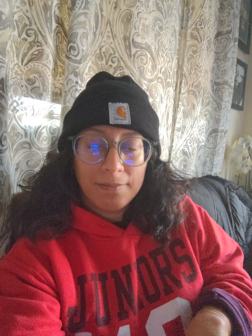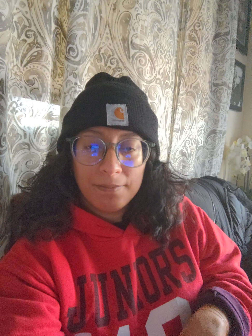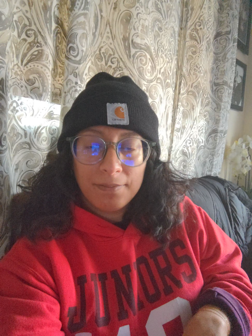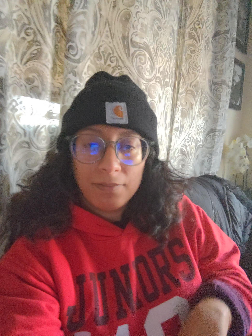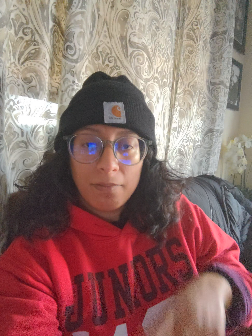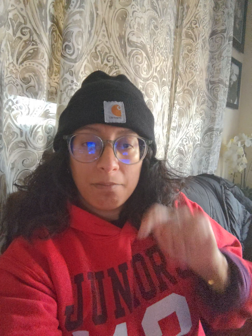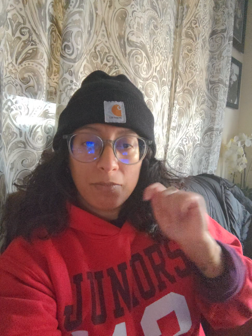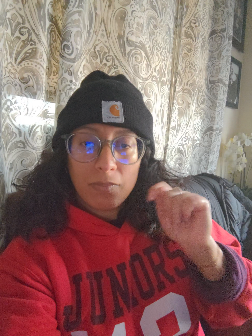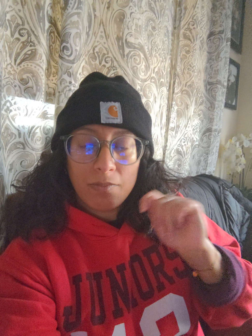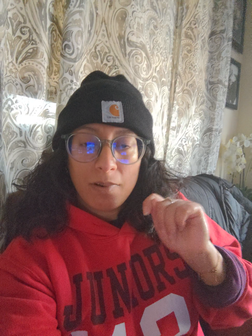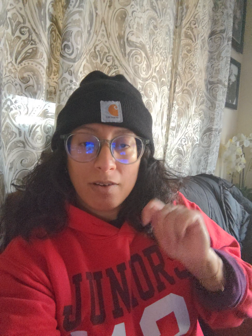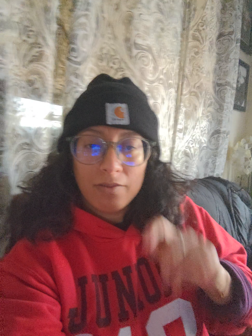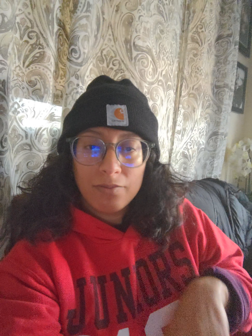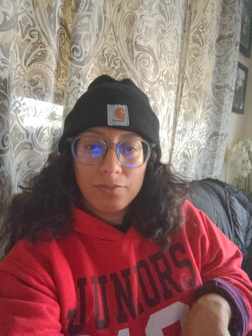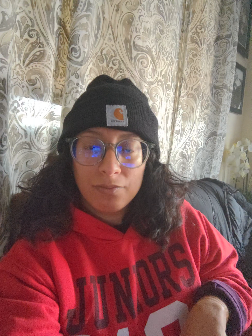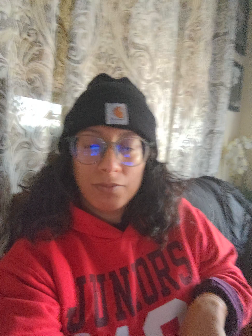potty